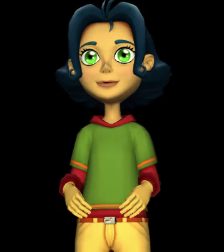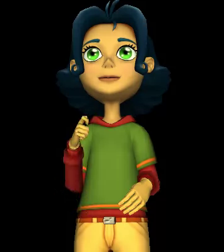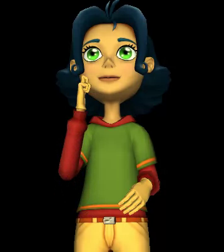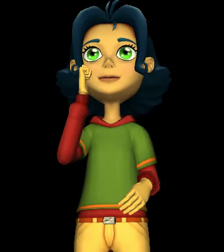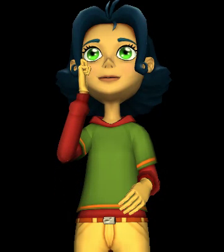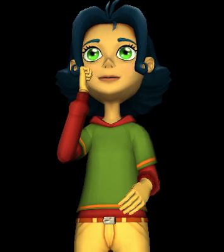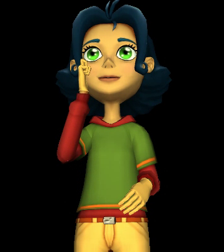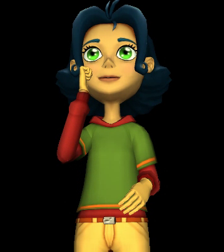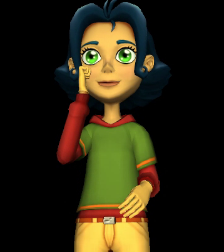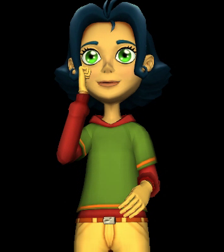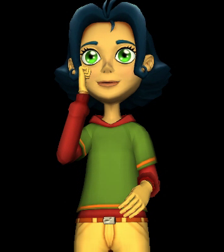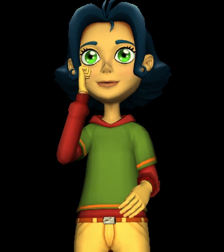بشرة